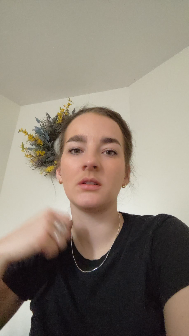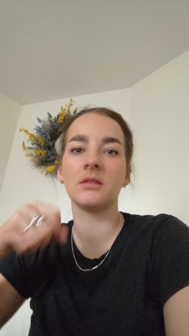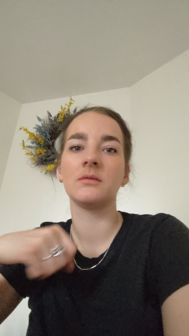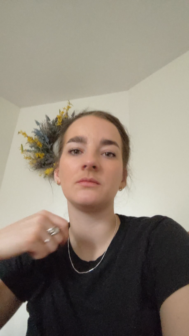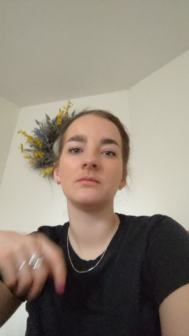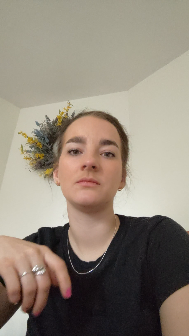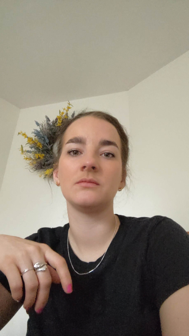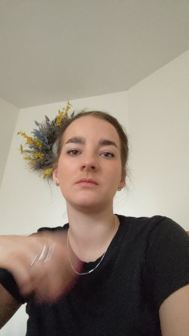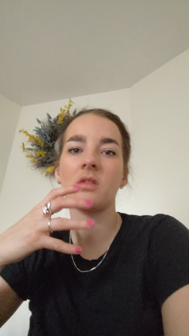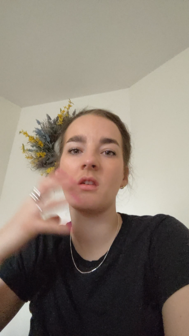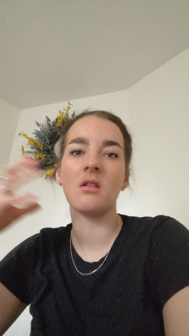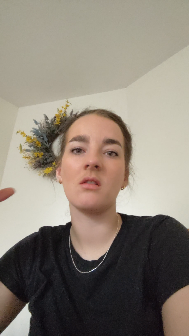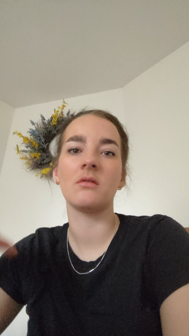a lot